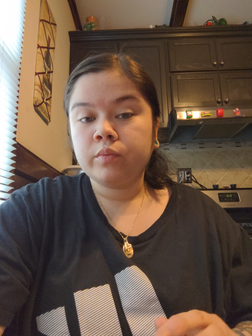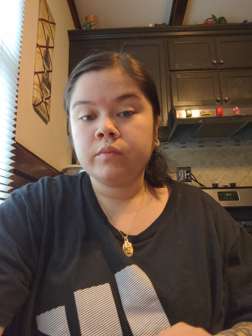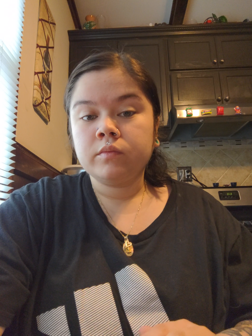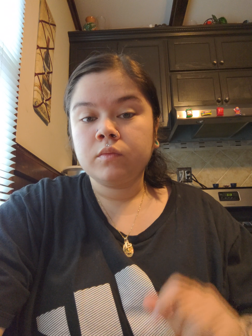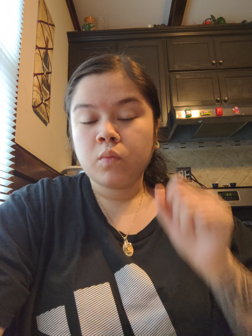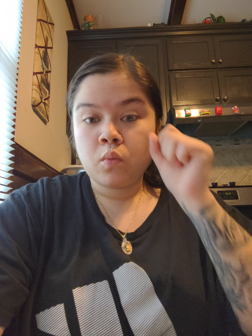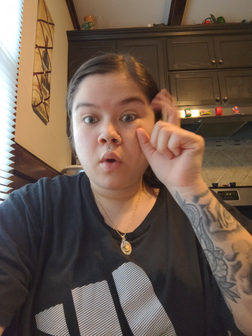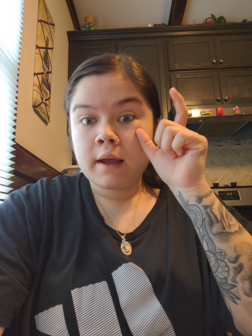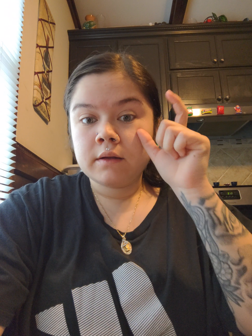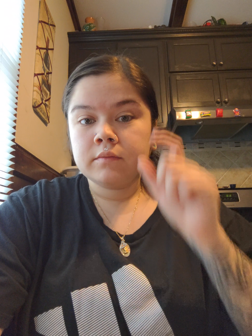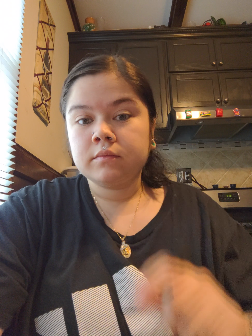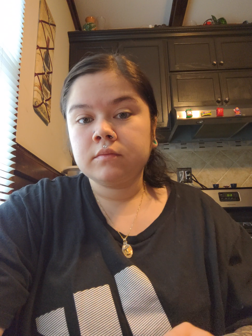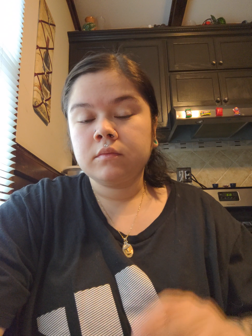wake